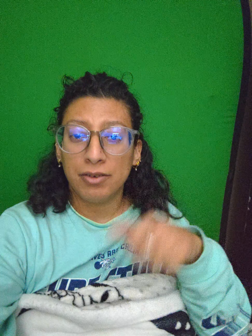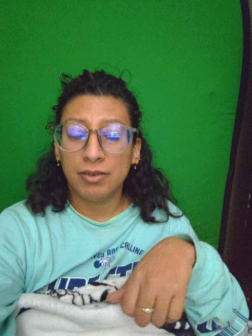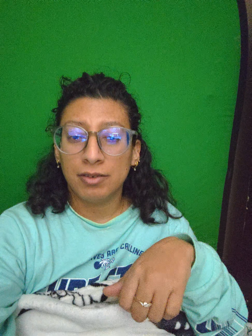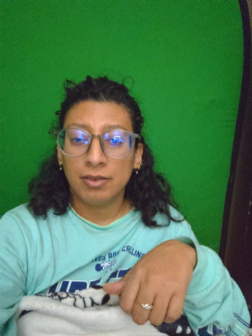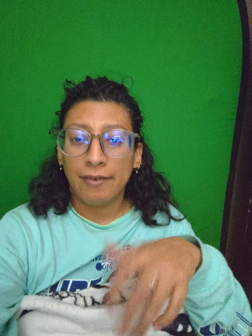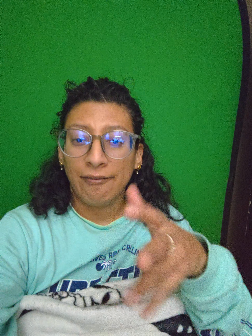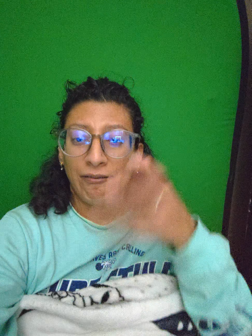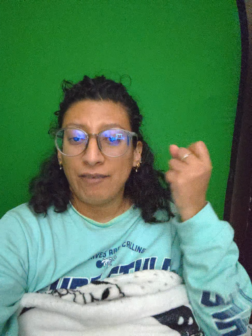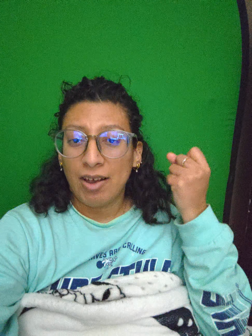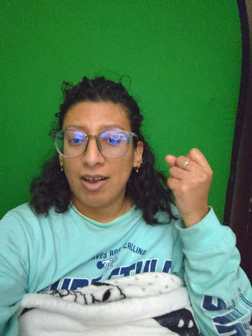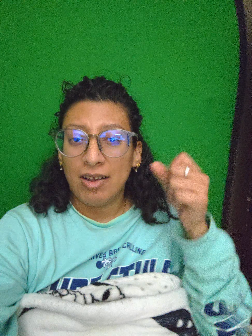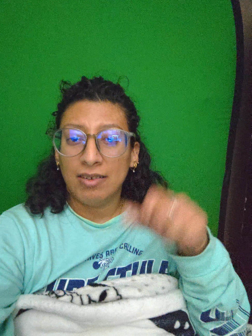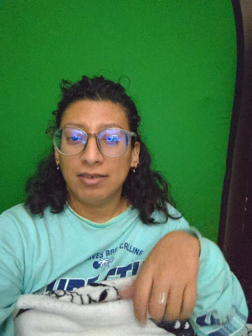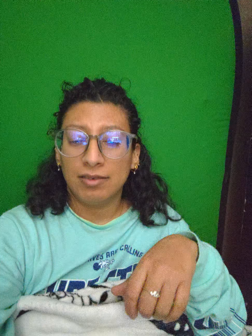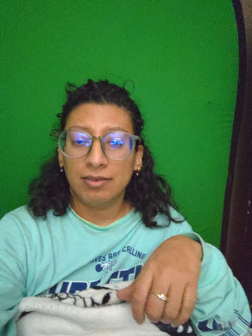fast